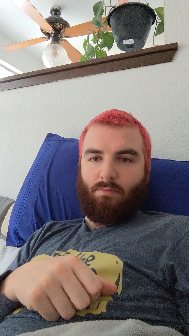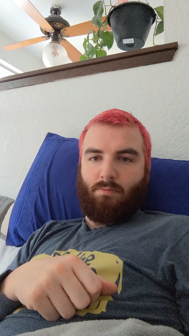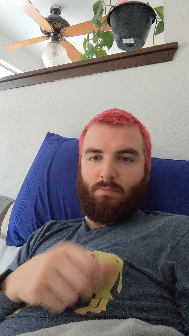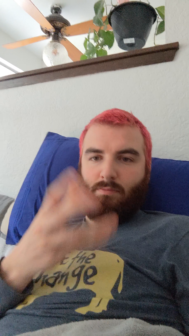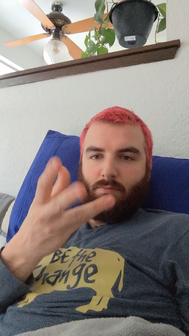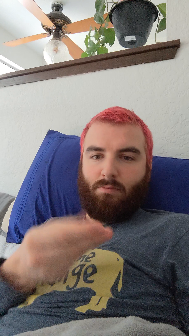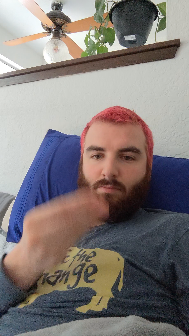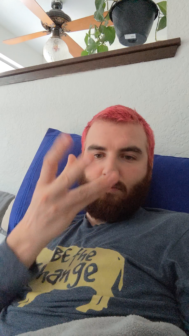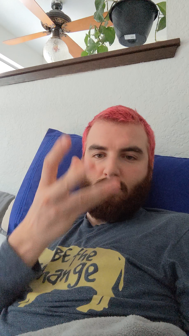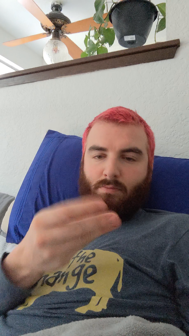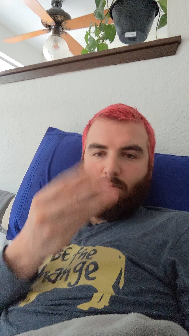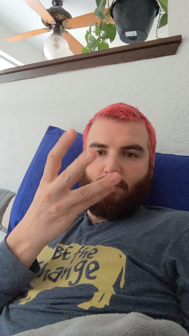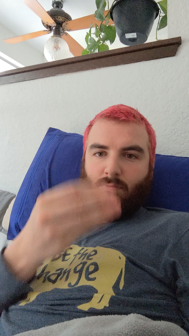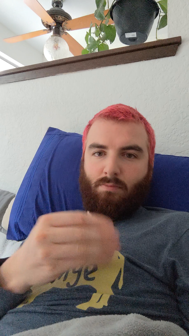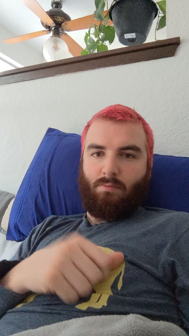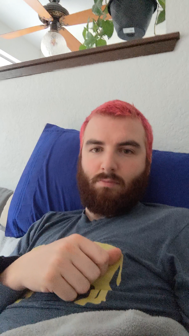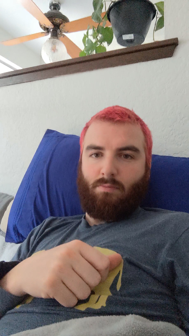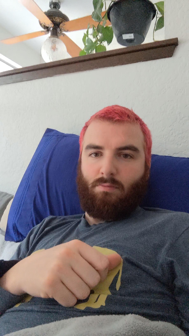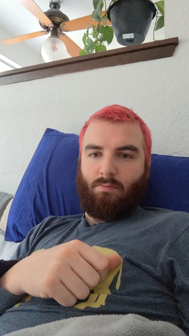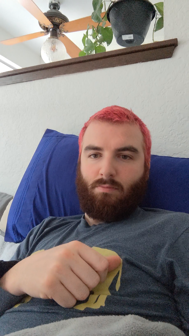gentle